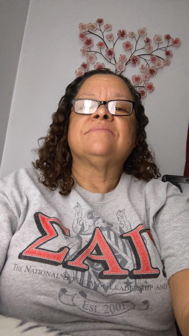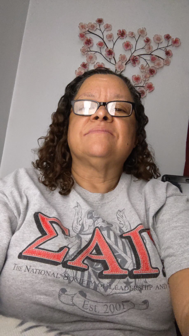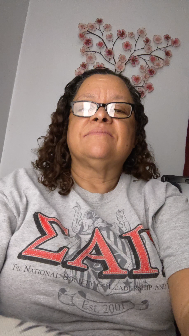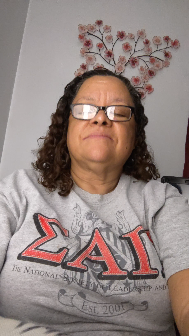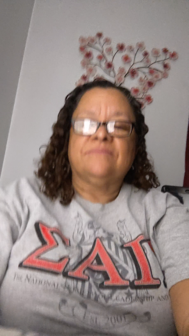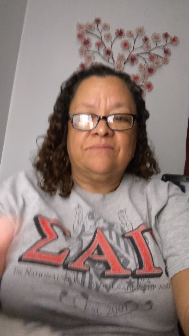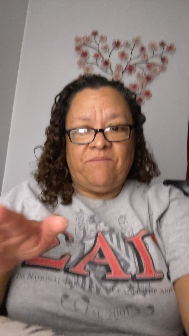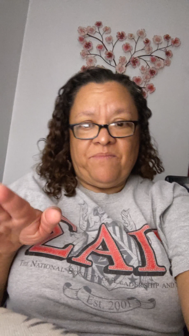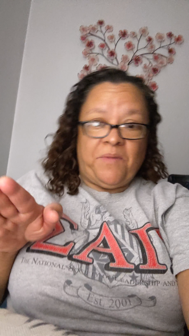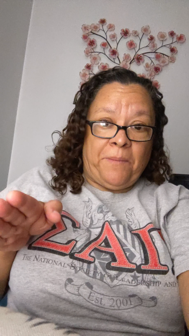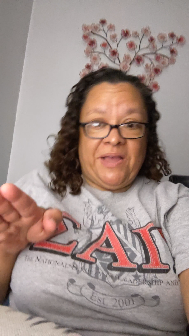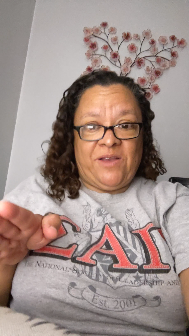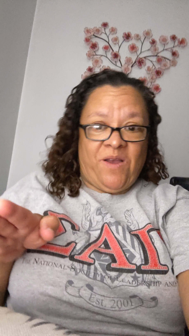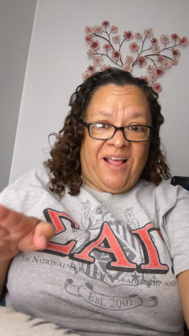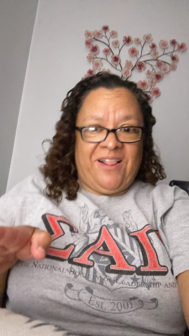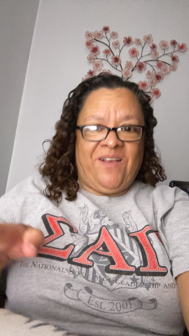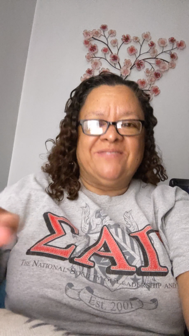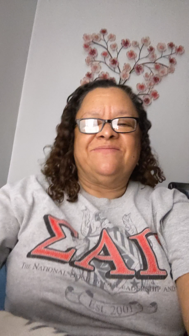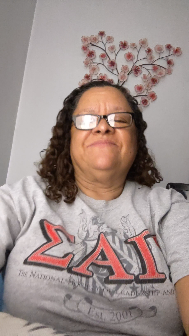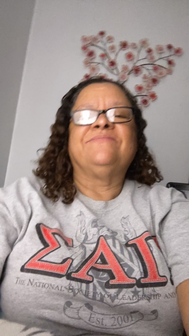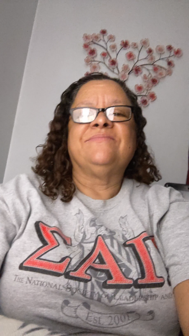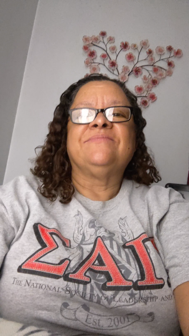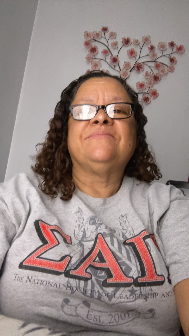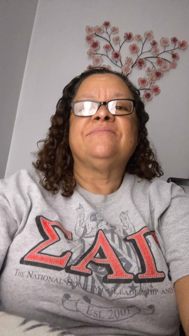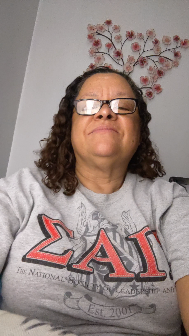penguin